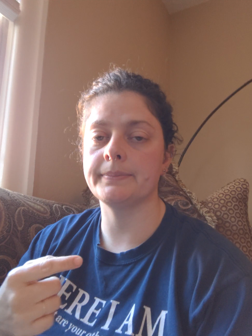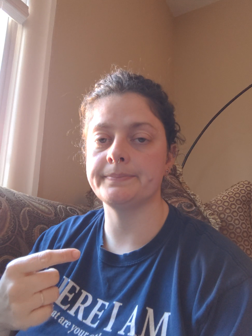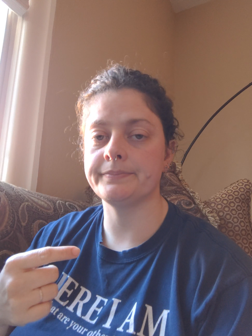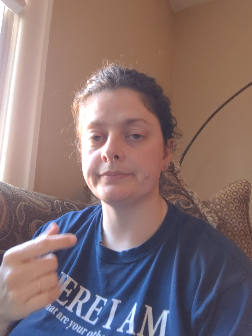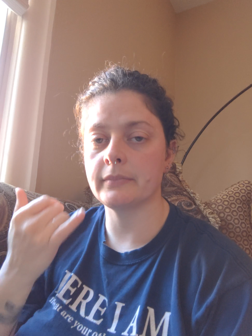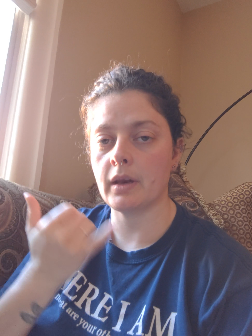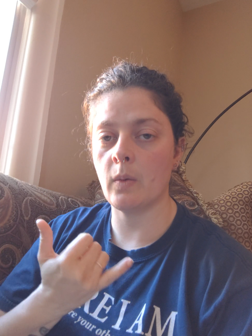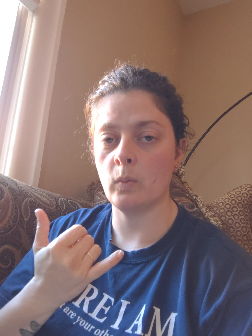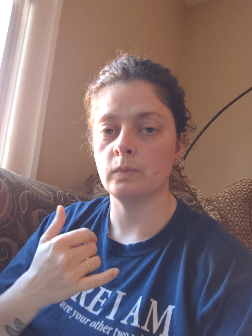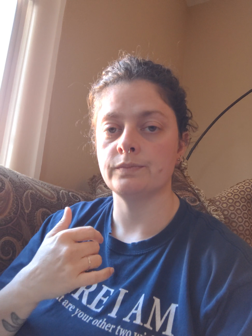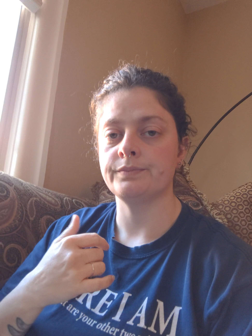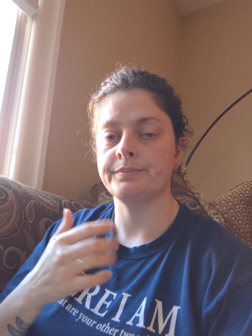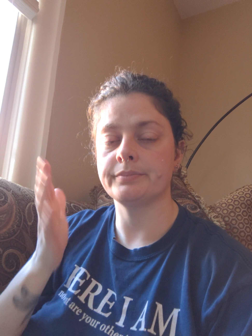now